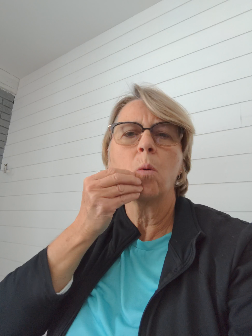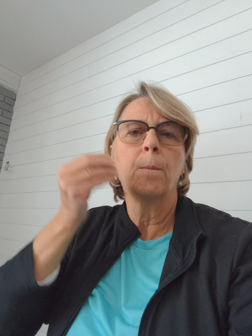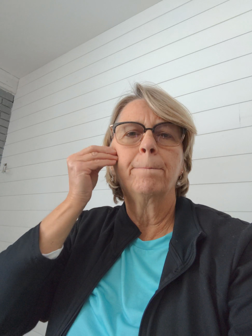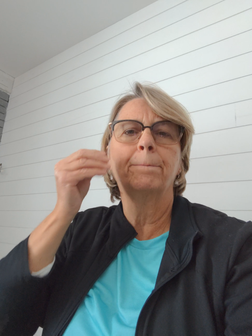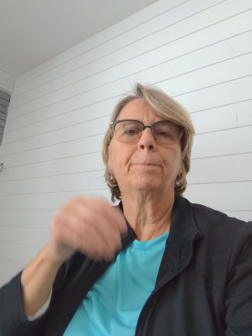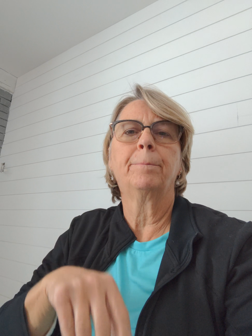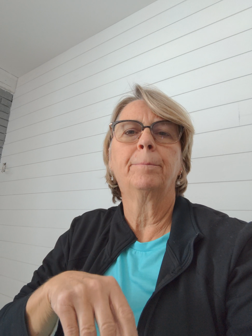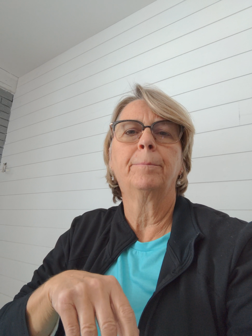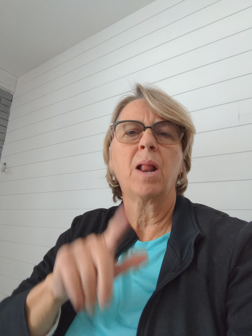home